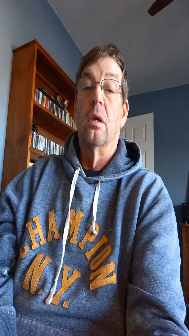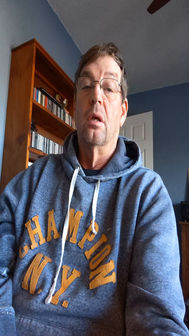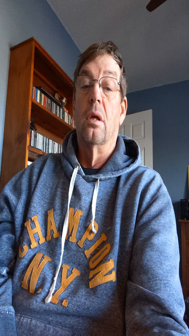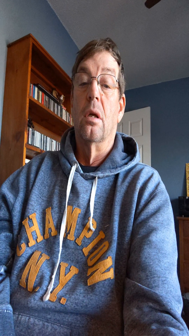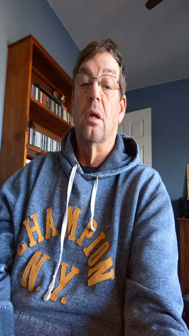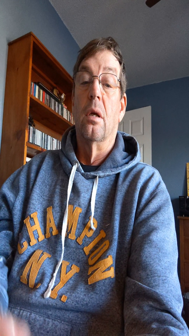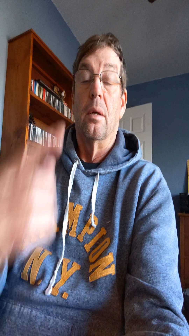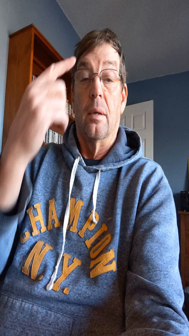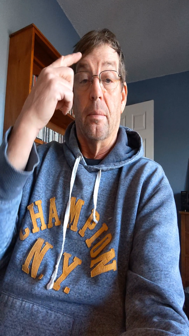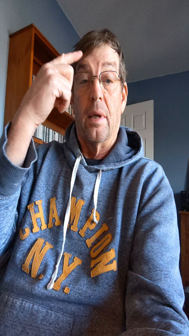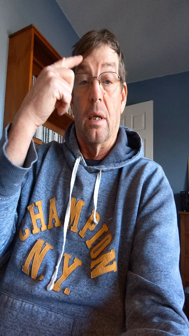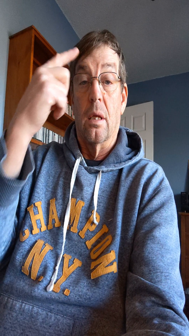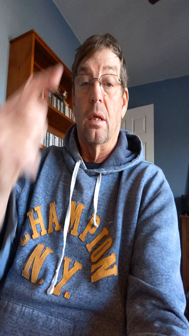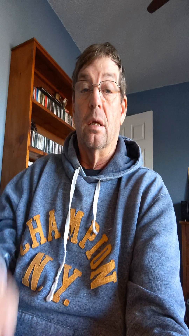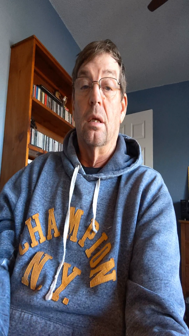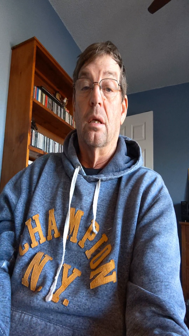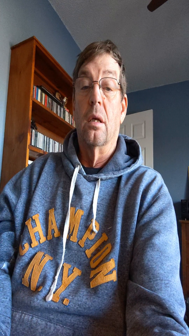penny